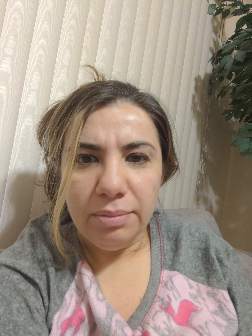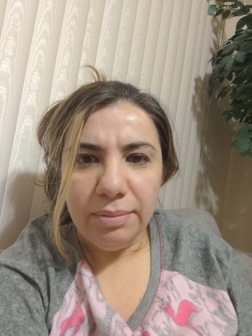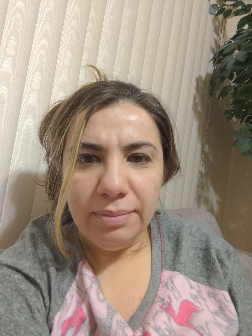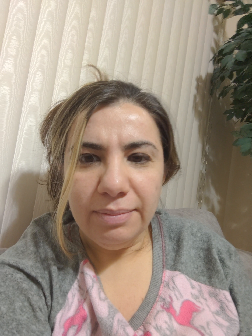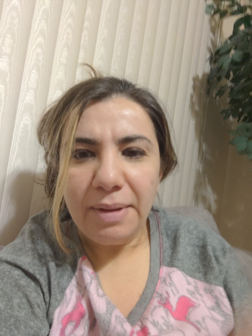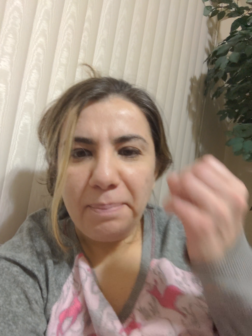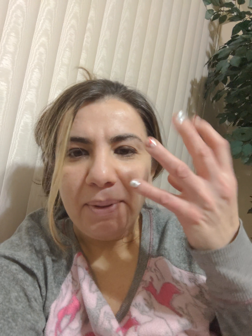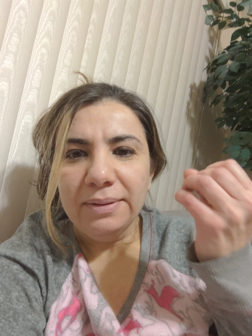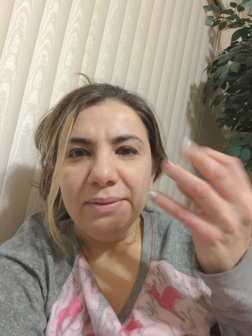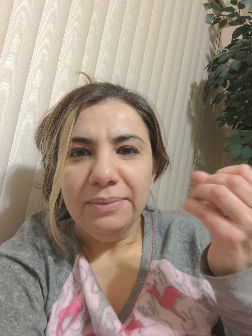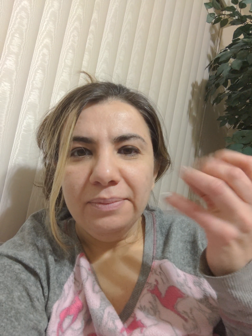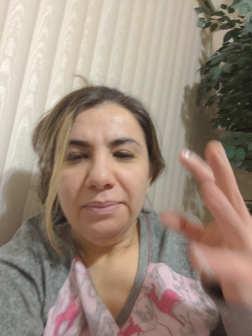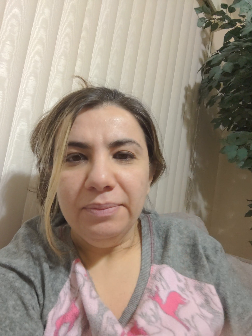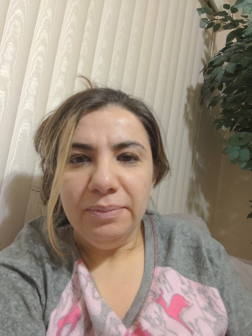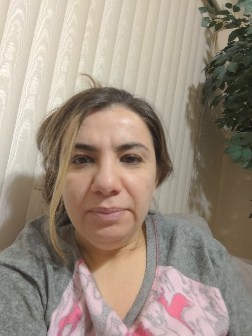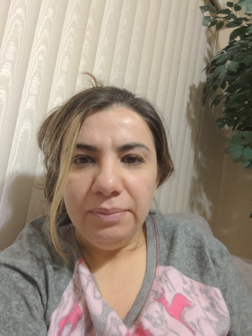many